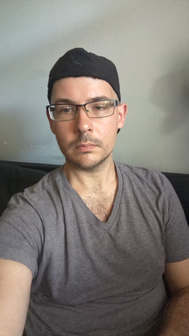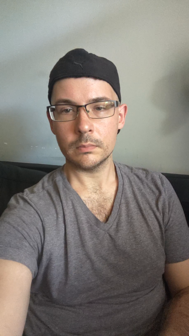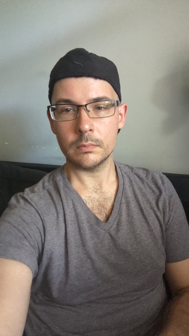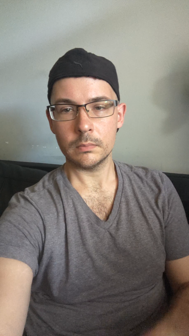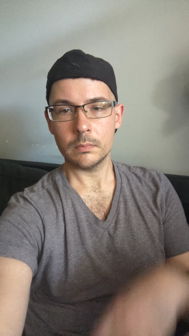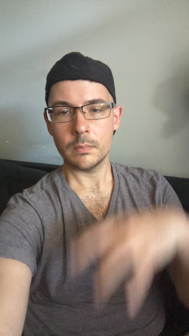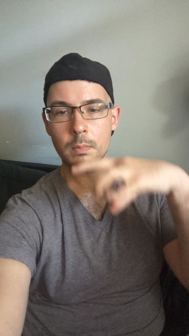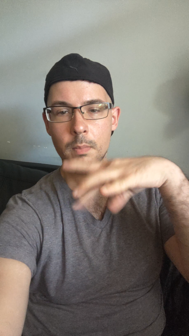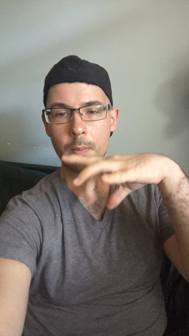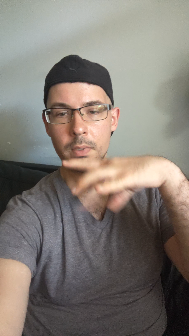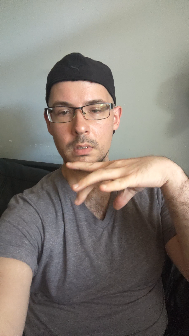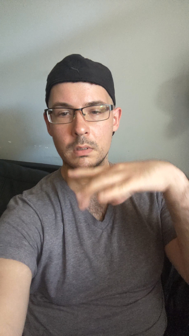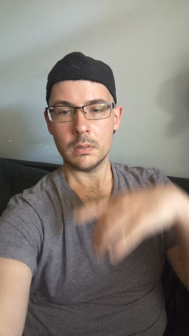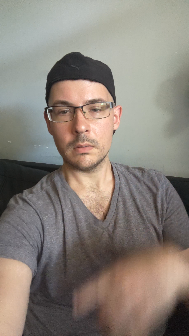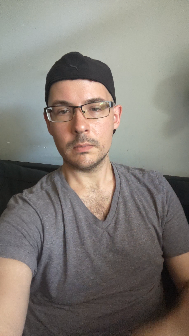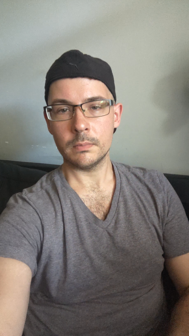pumpkin